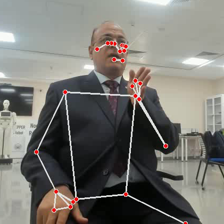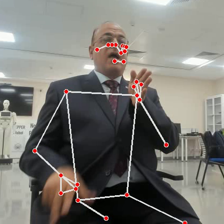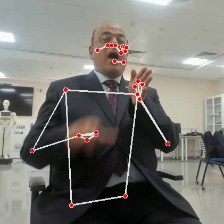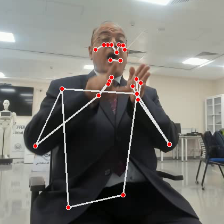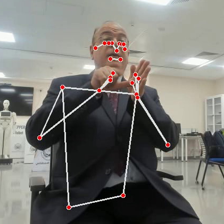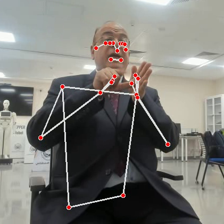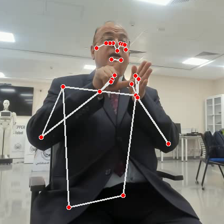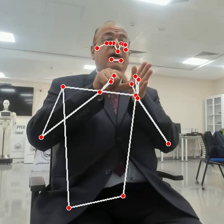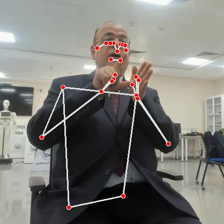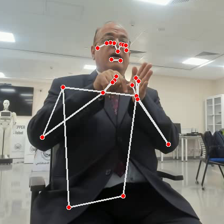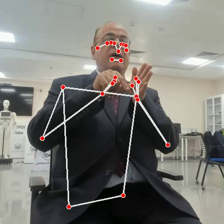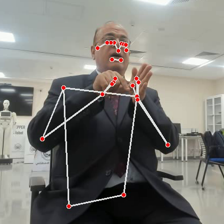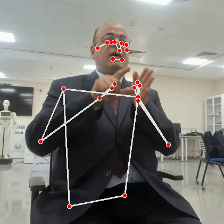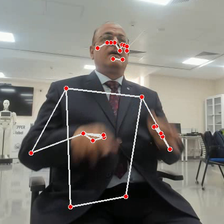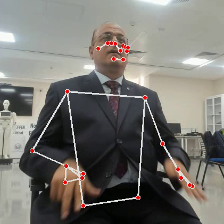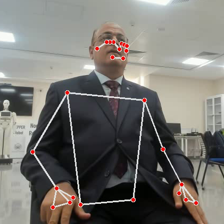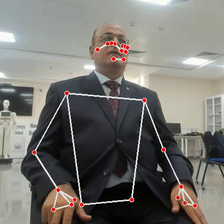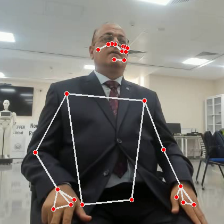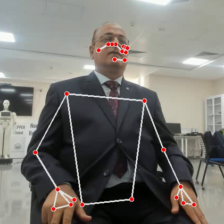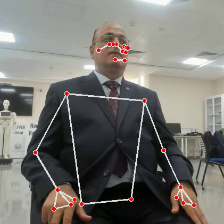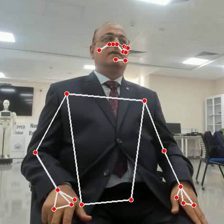3rabia